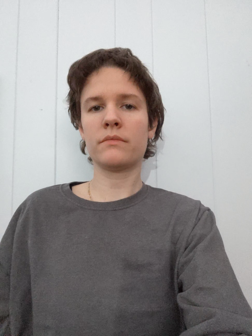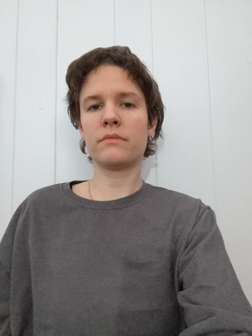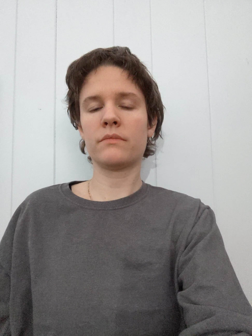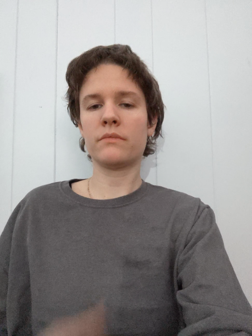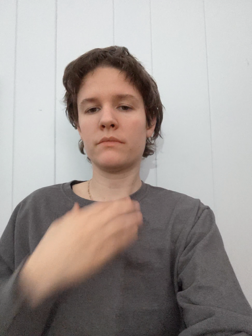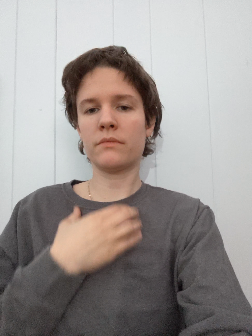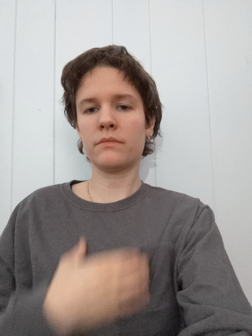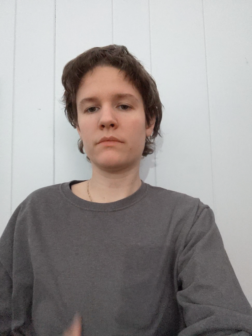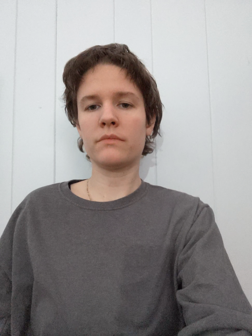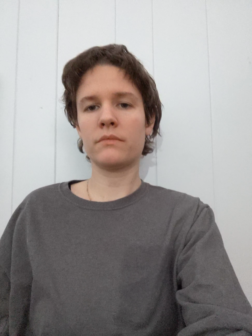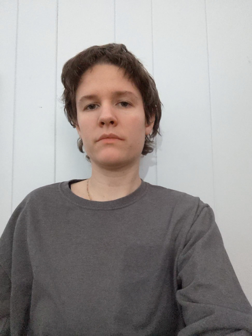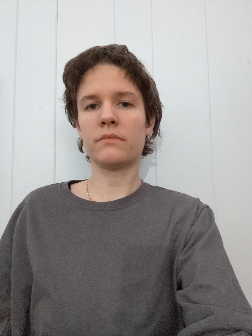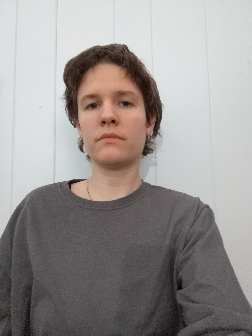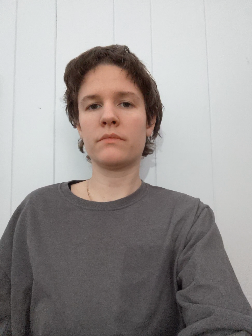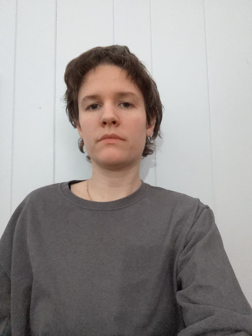hungry